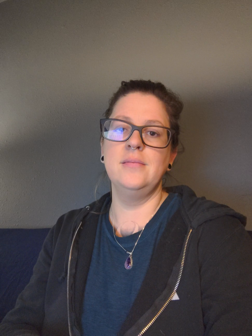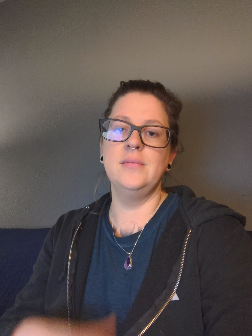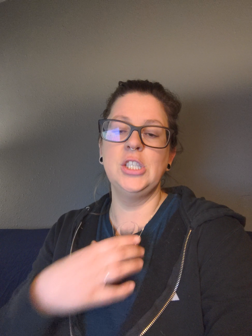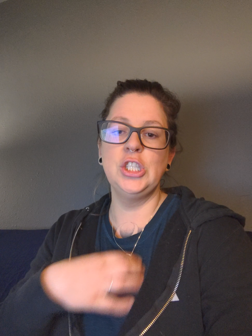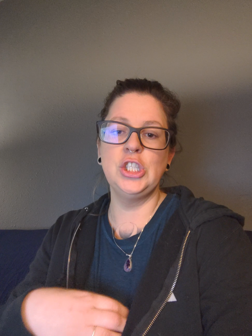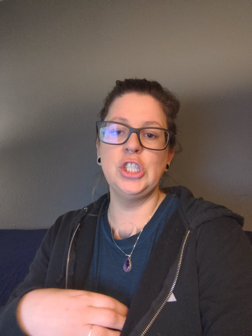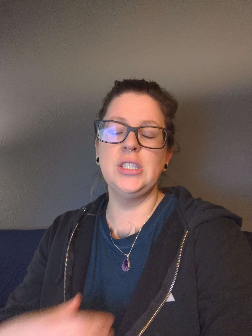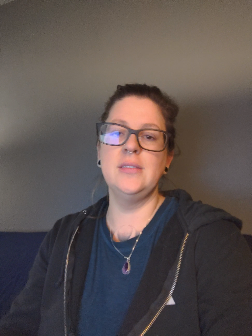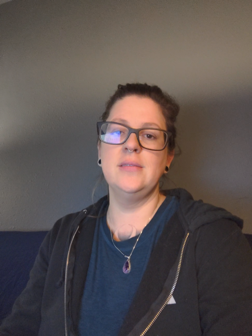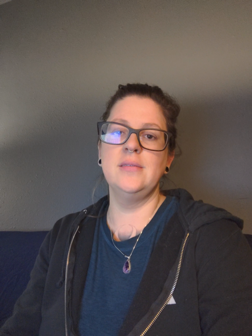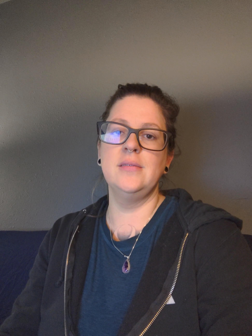hungry